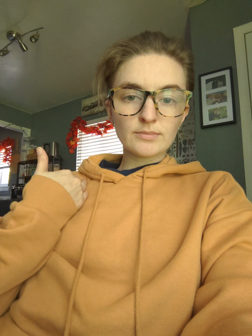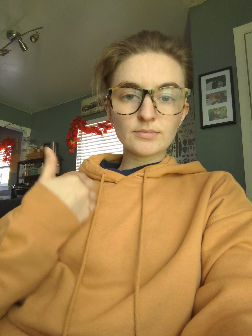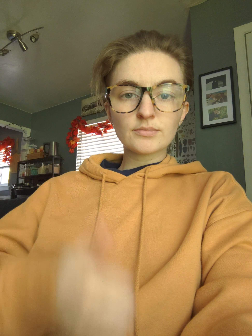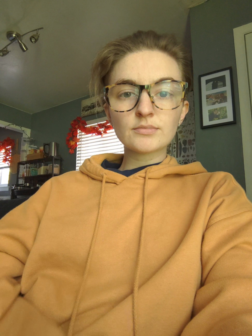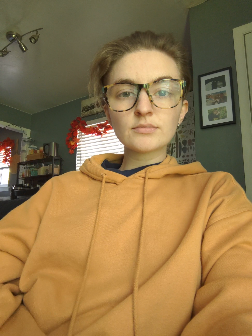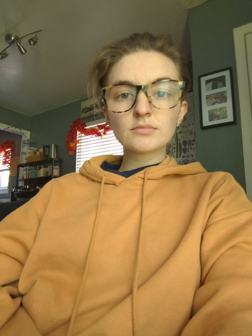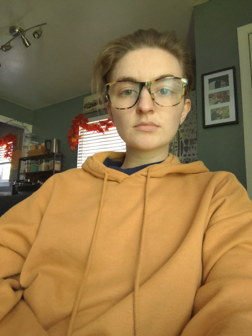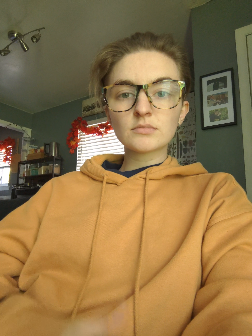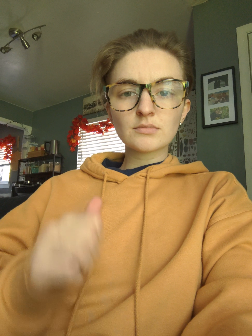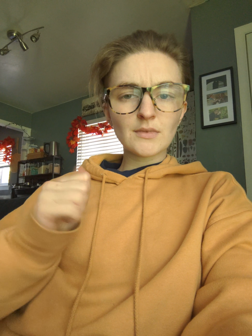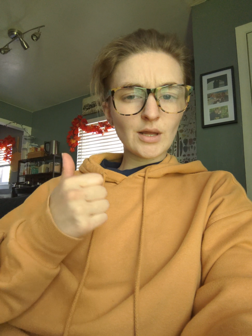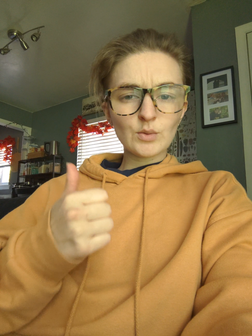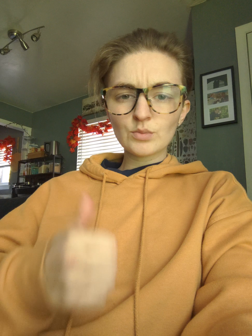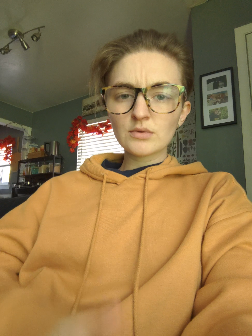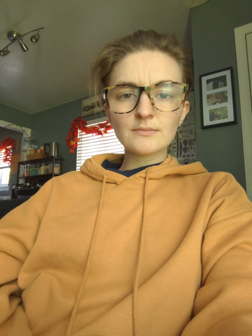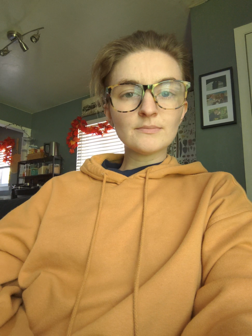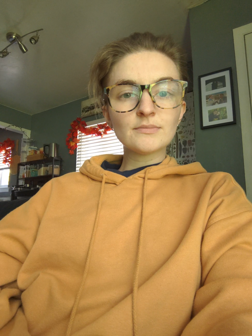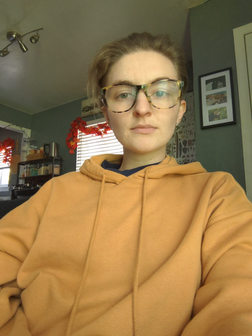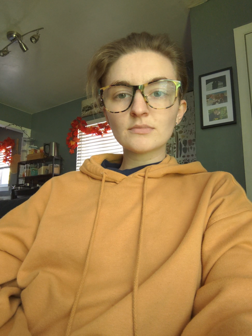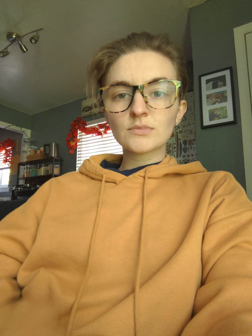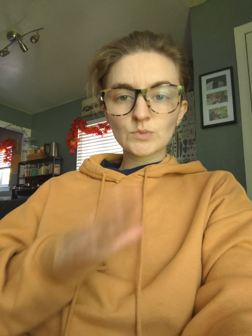how